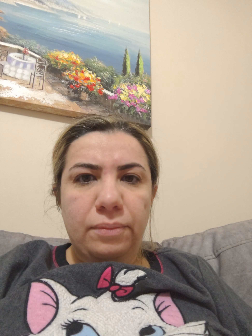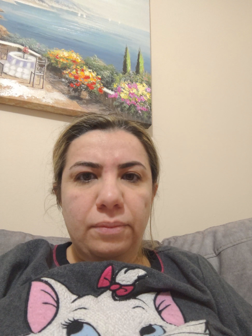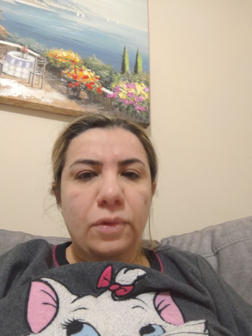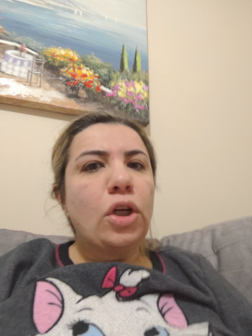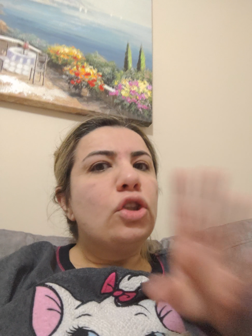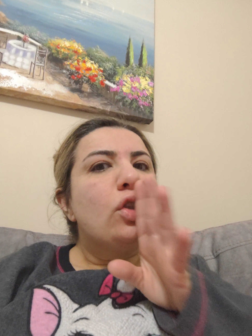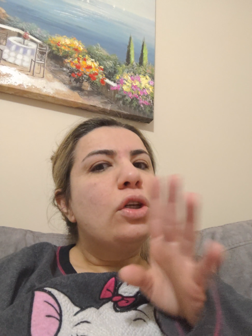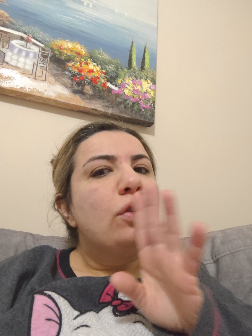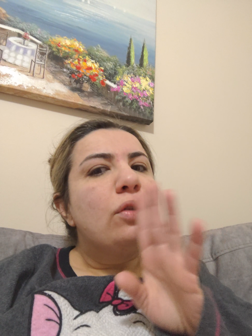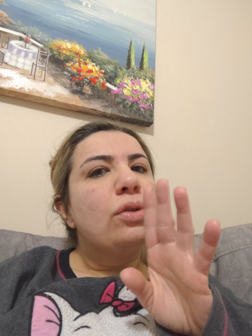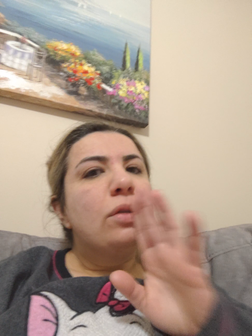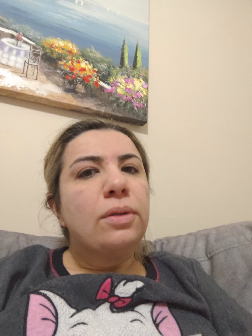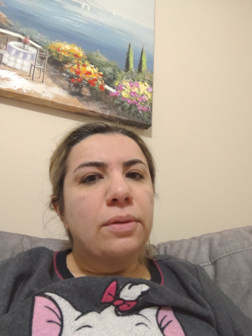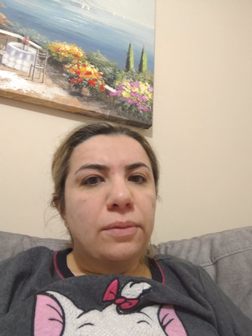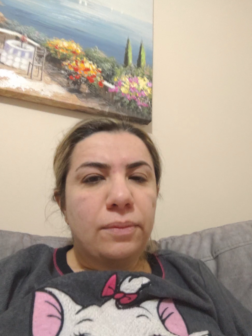talk